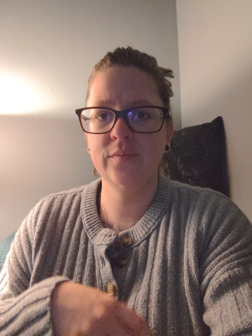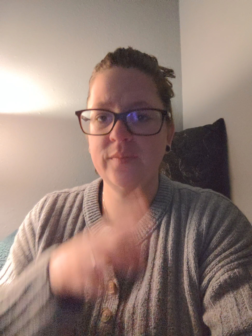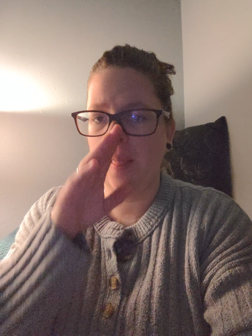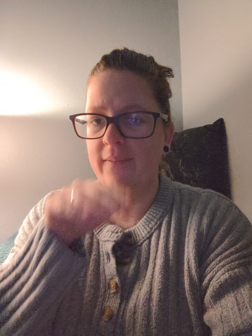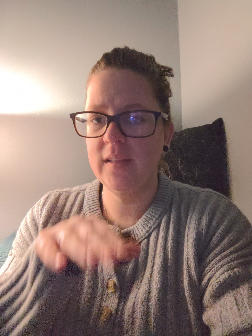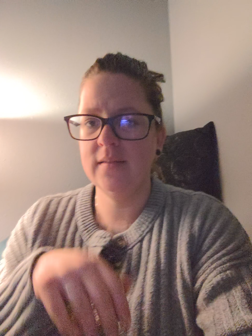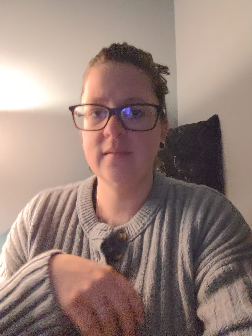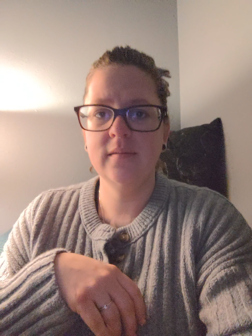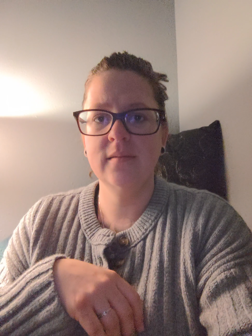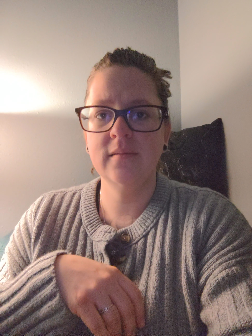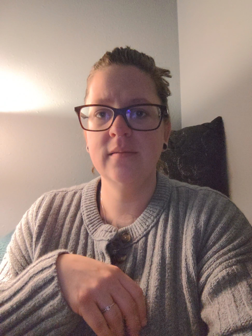elephant